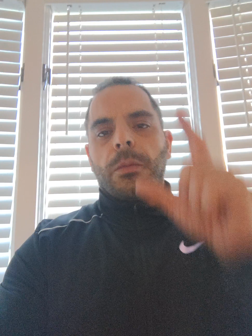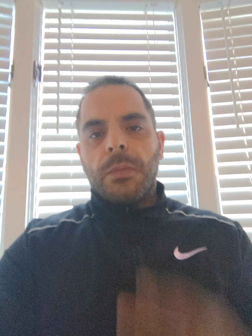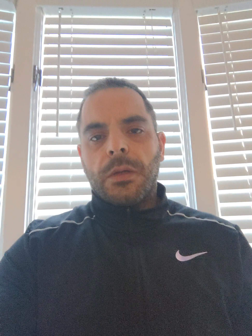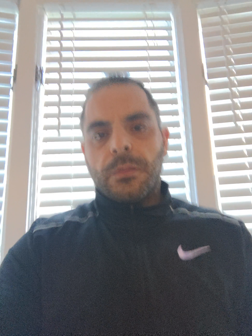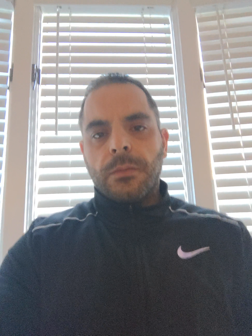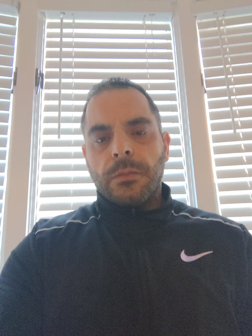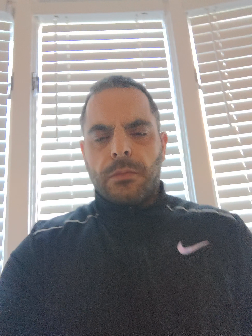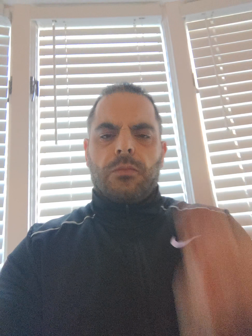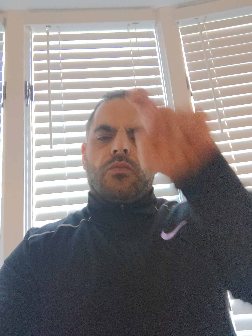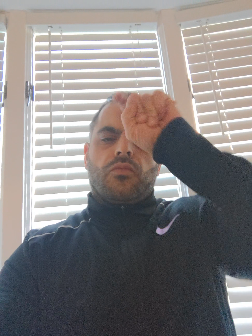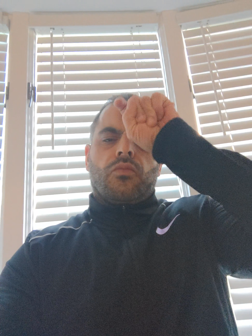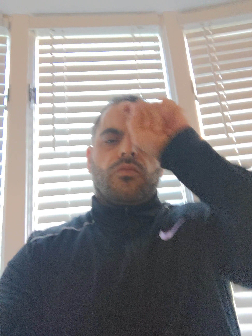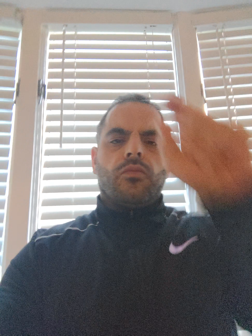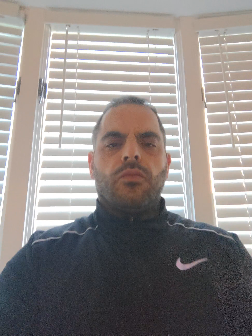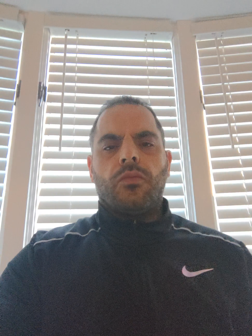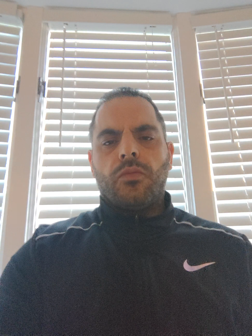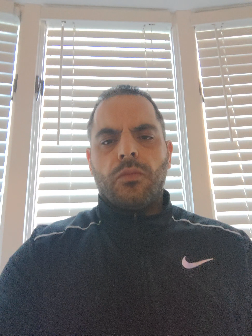puzzle